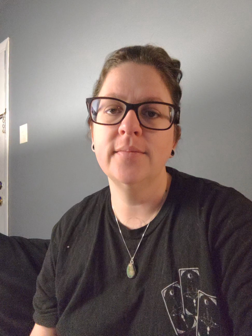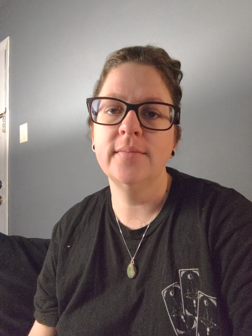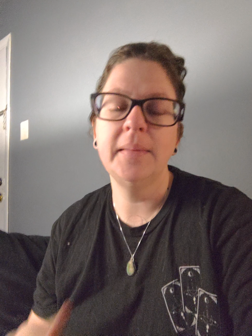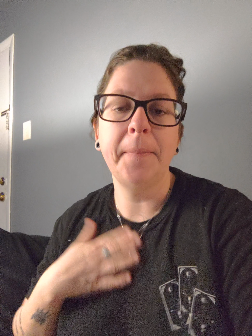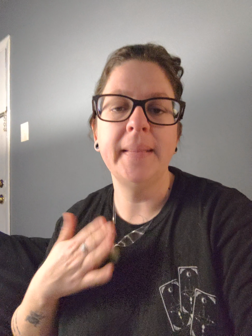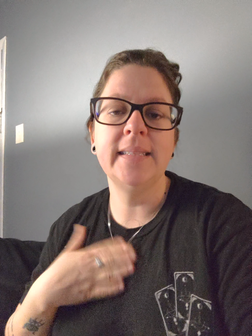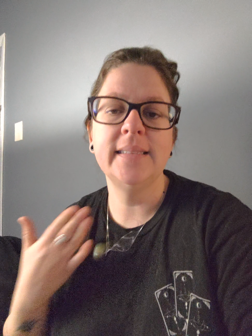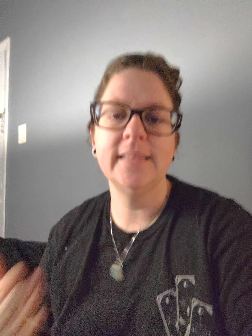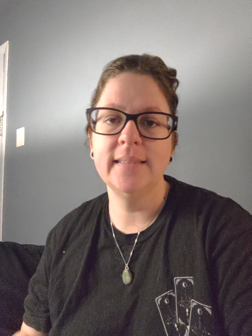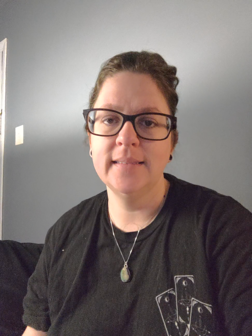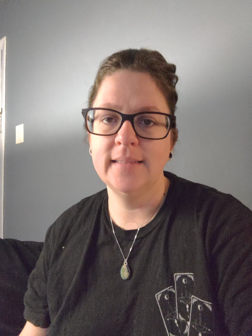happy